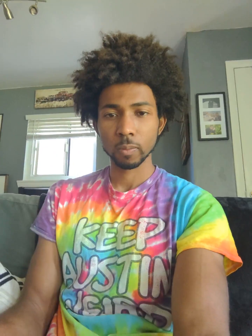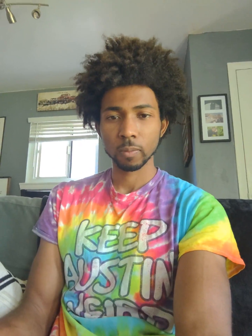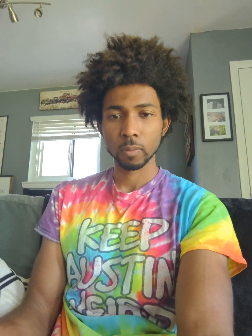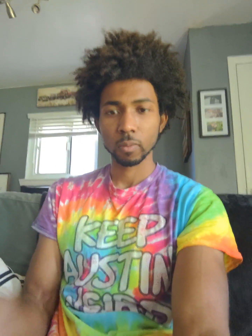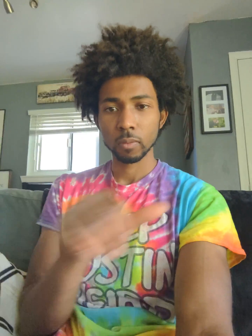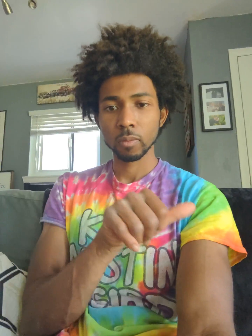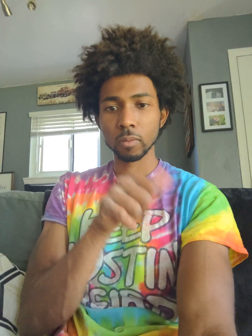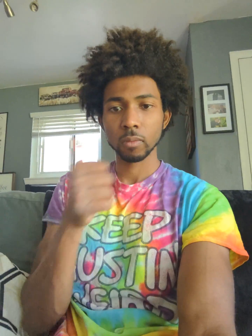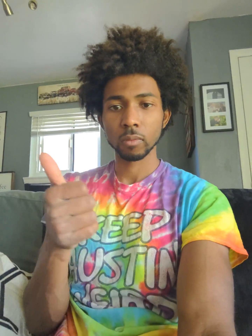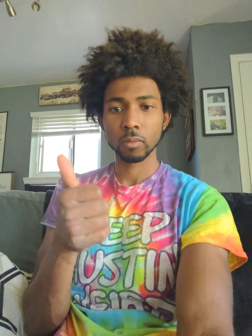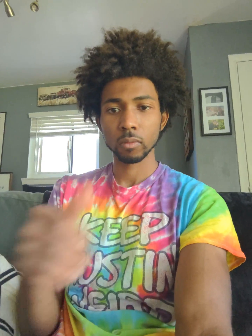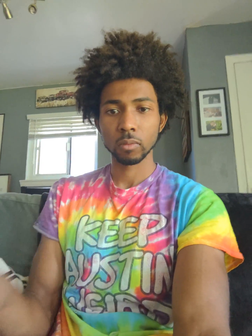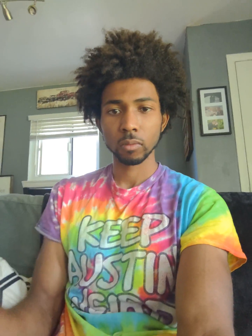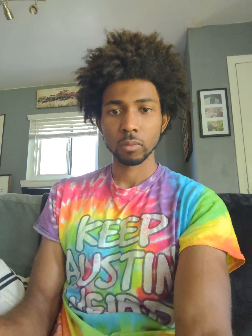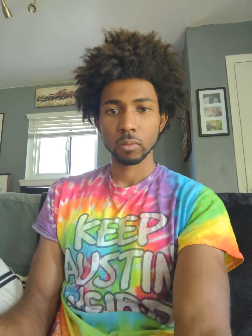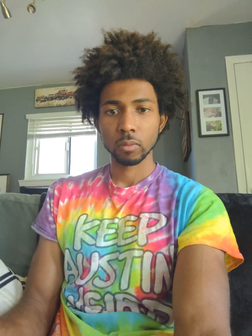other